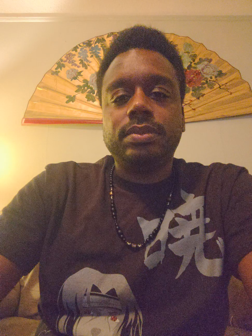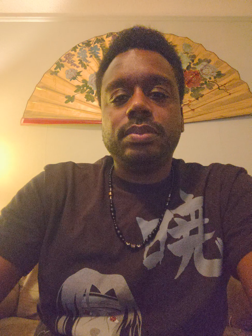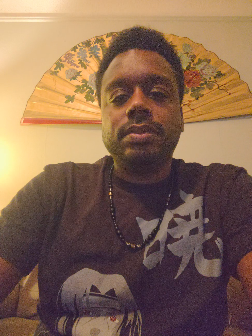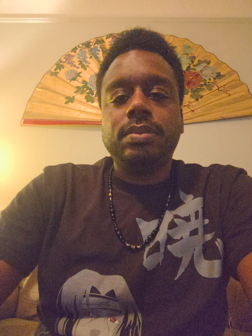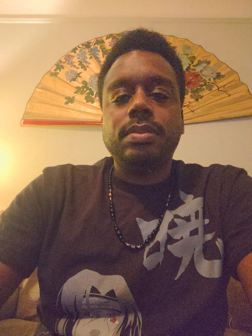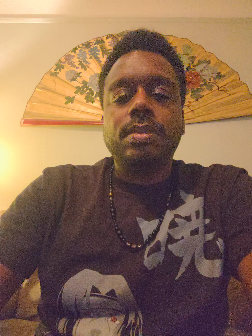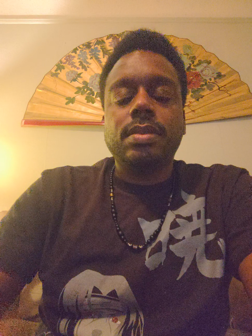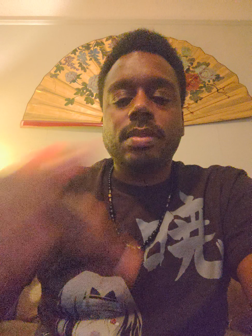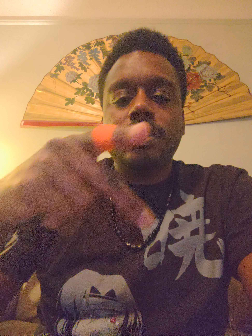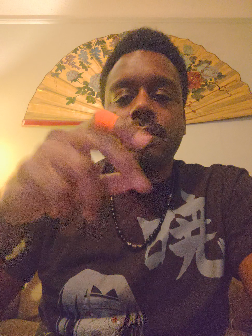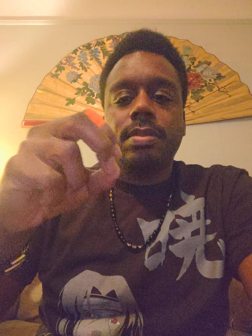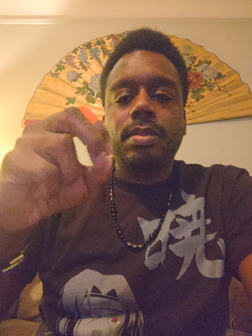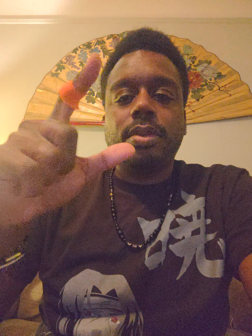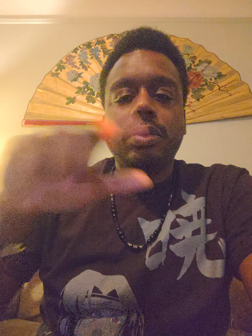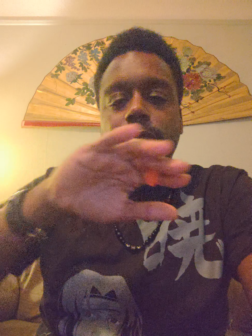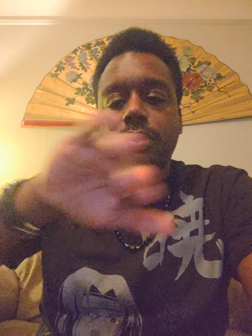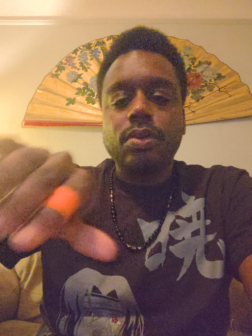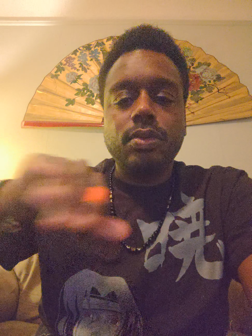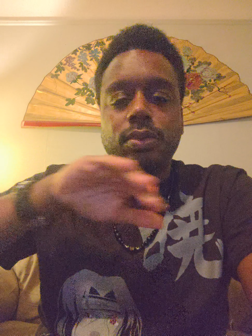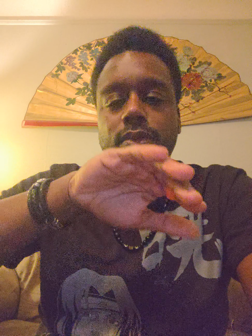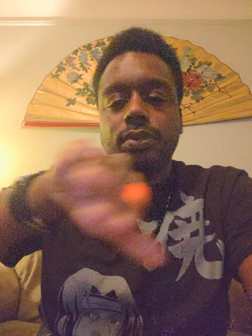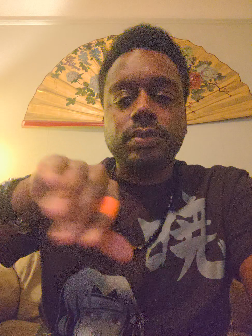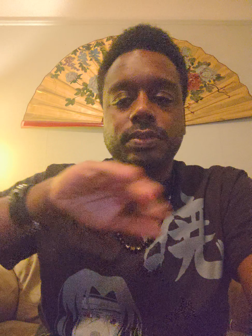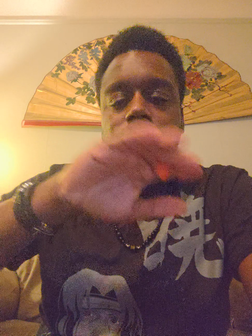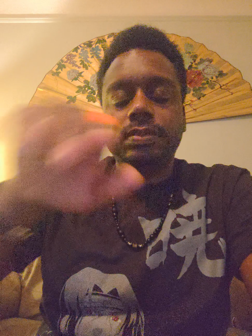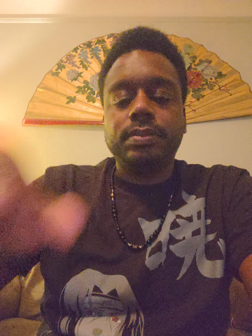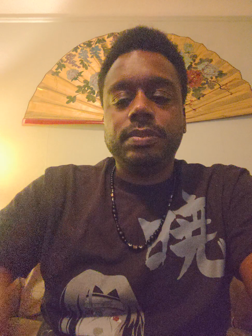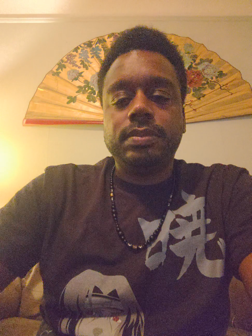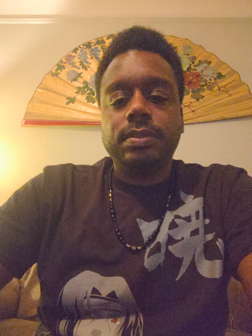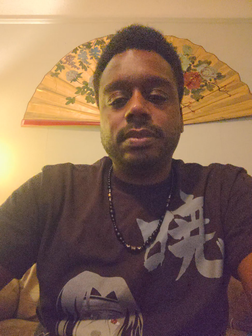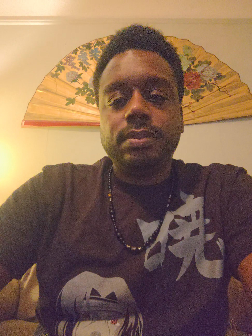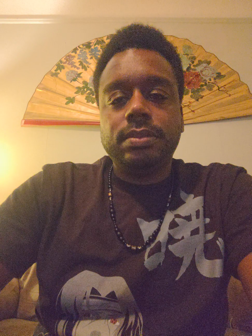pool